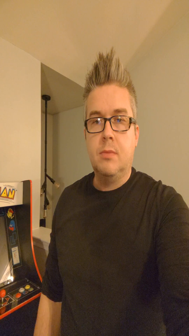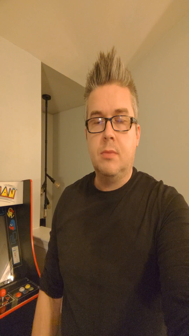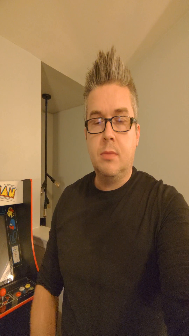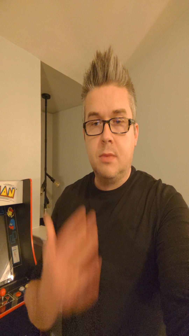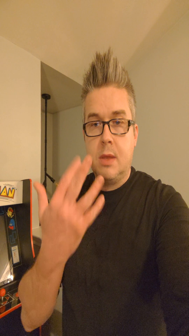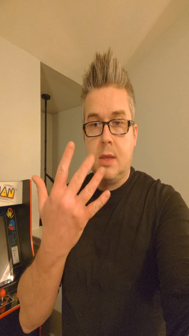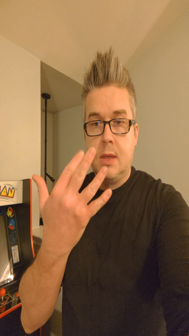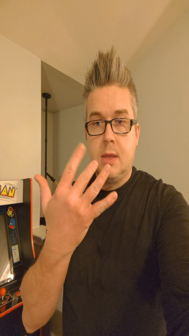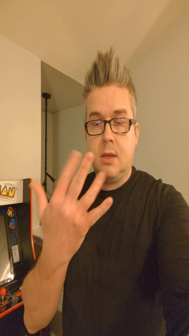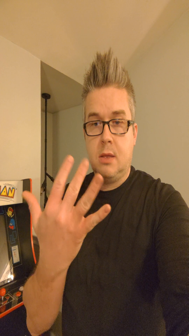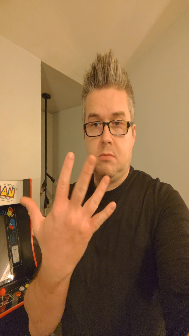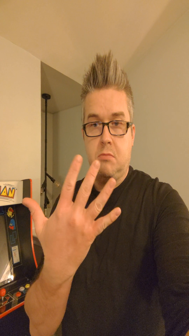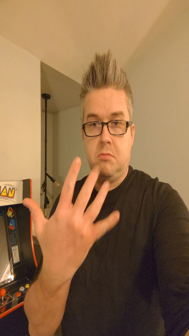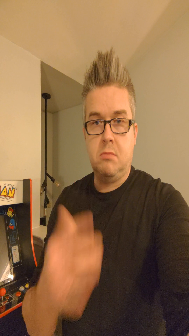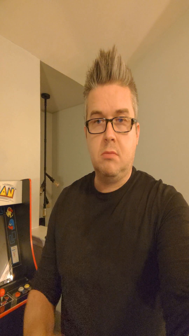finger